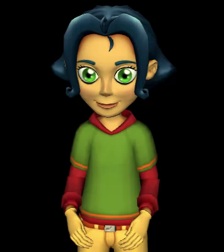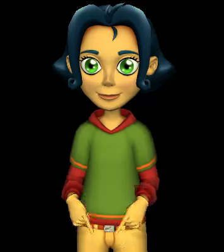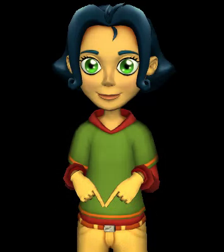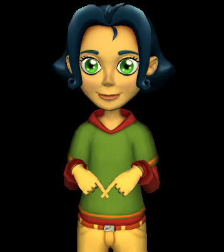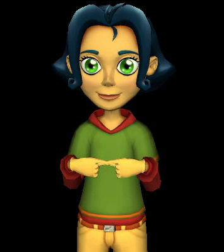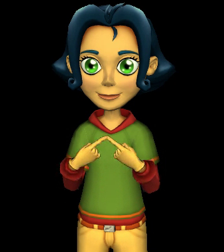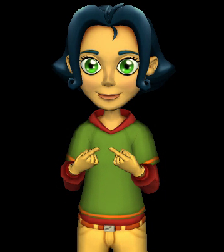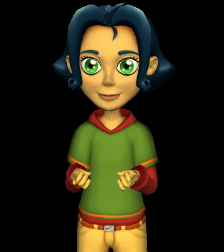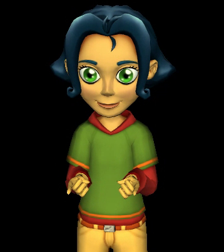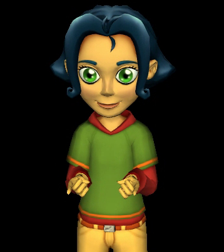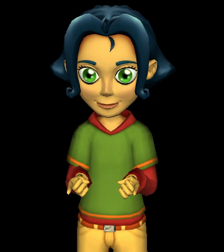يذهب